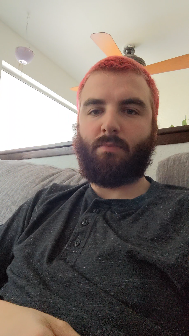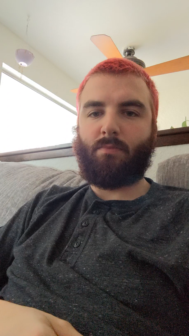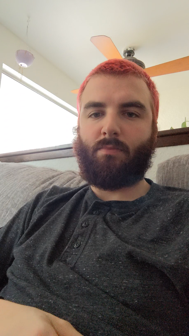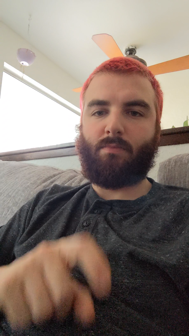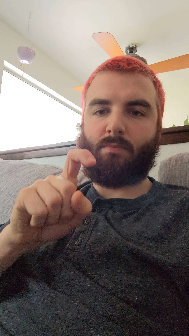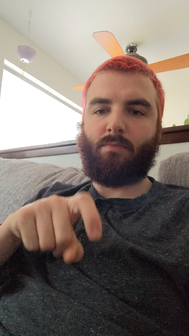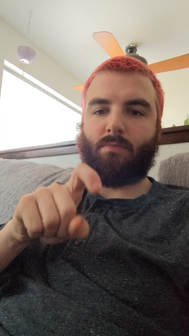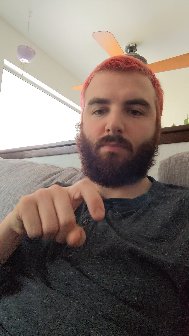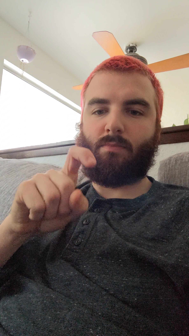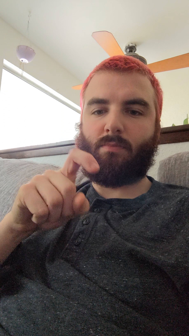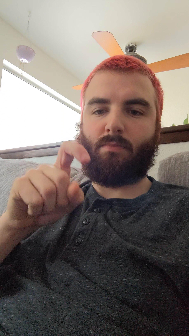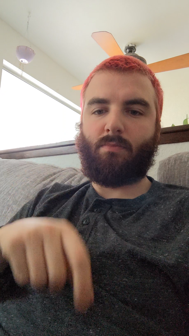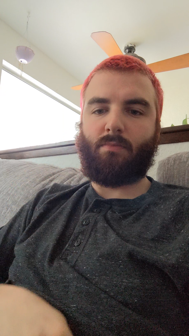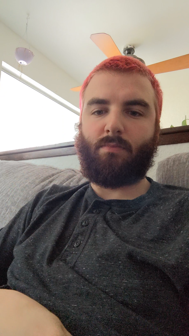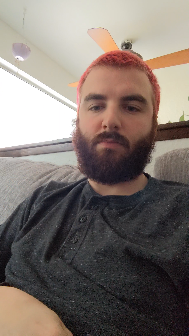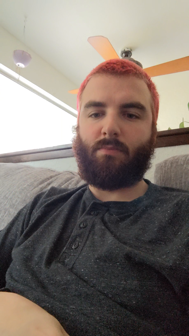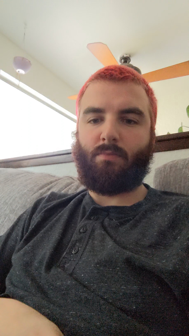should